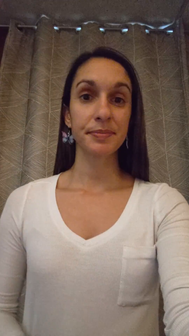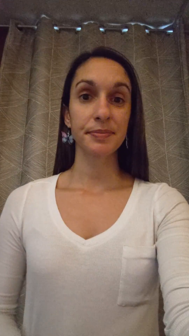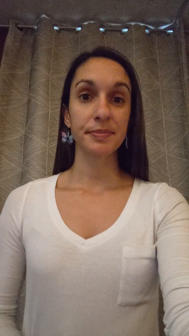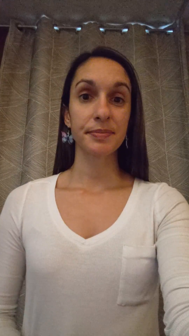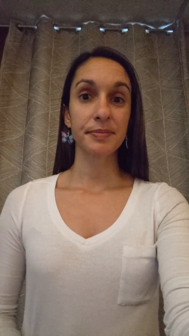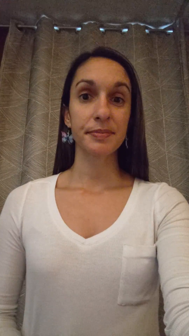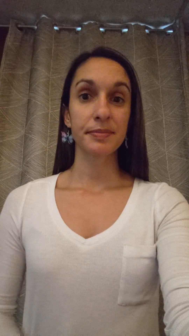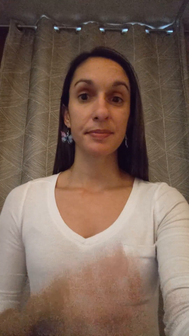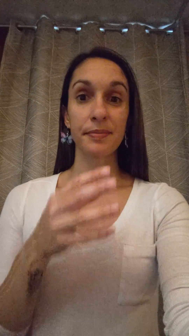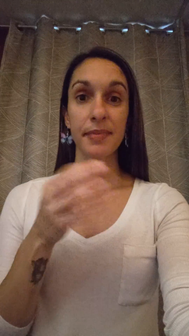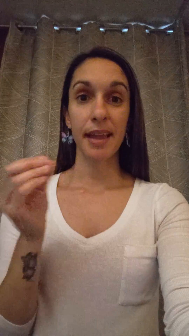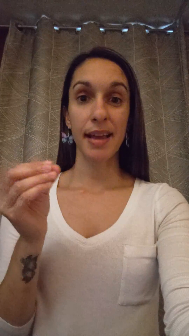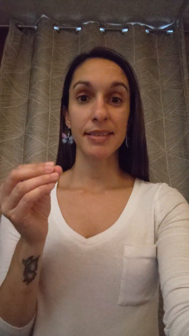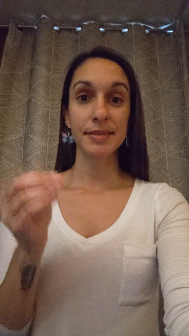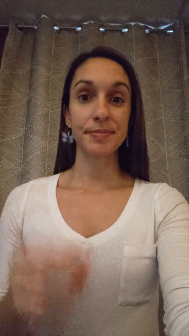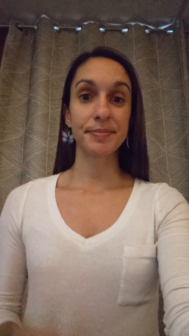and